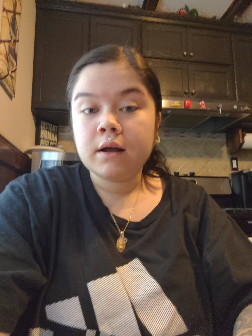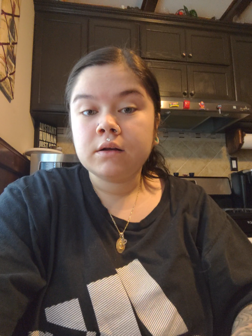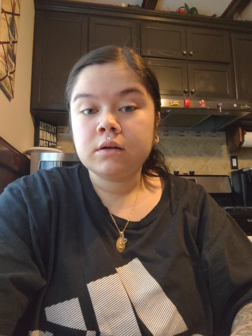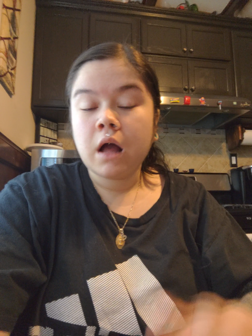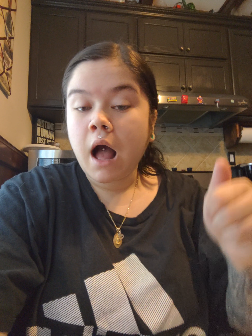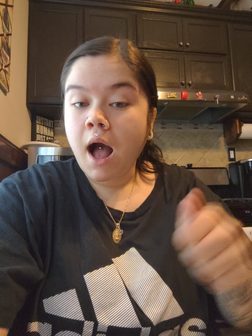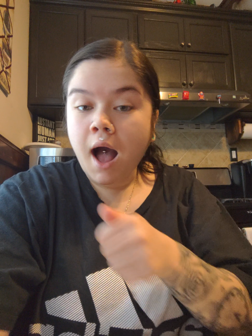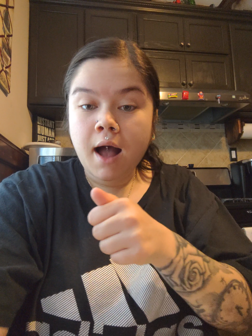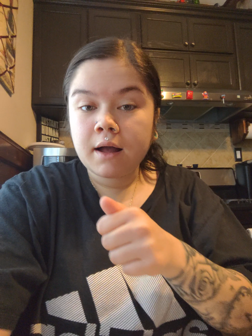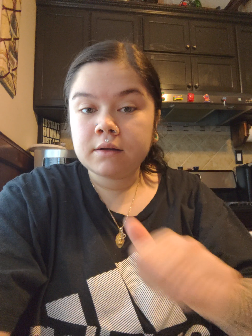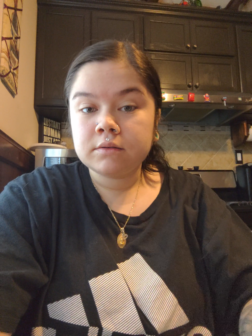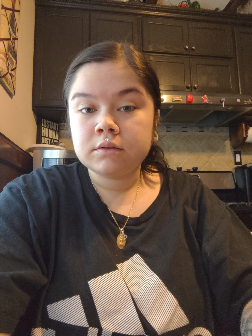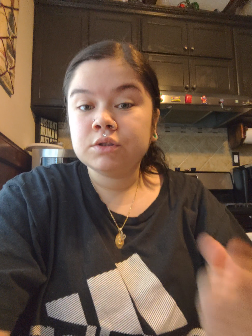hide